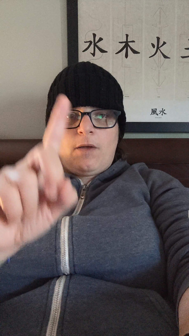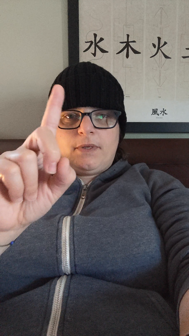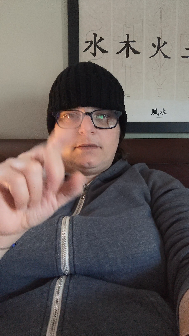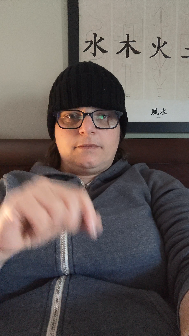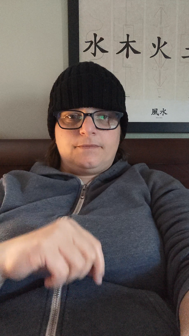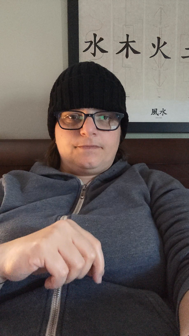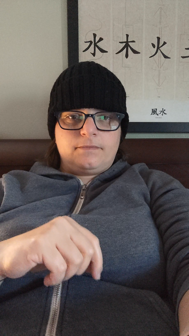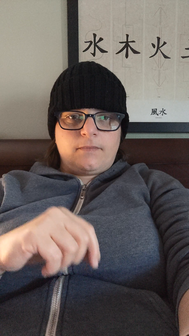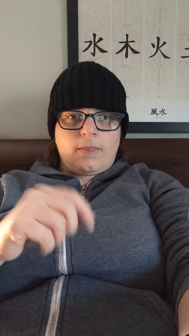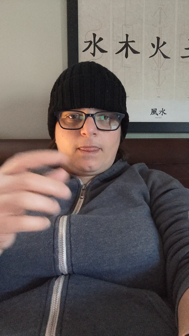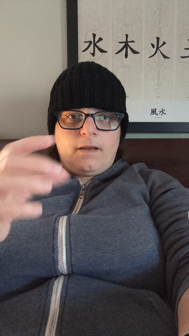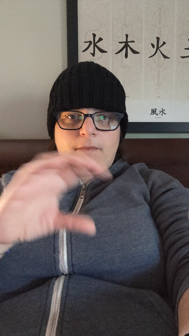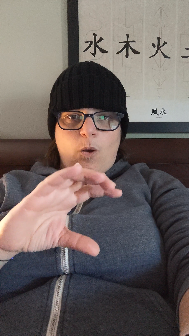pour